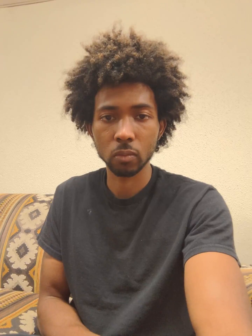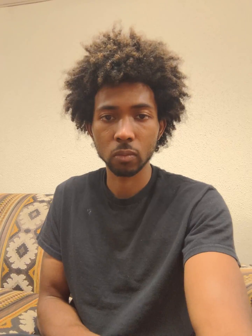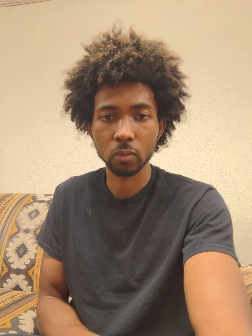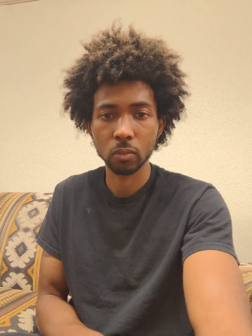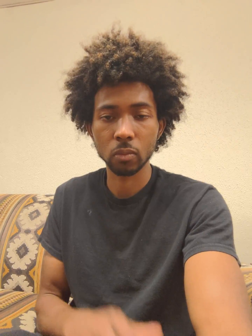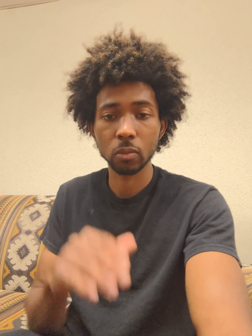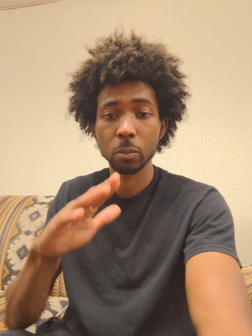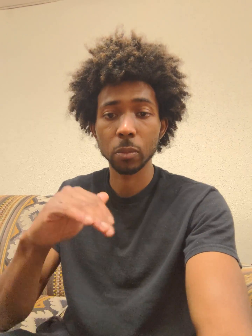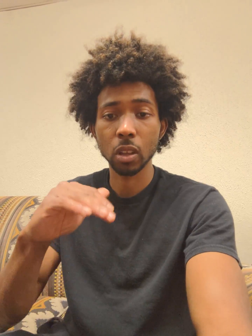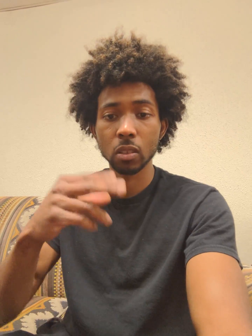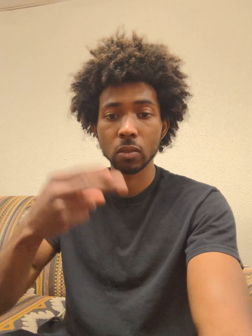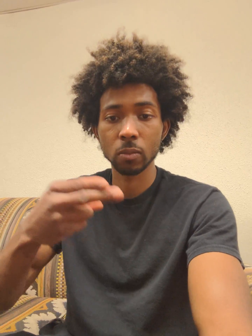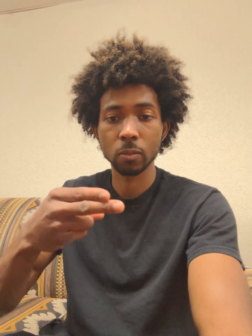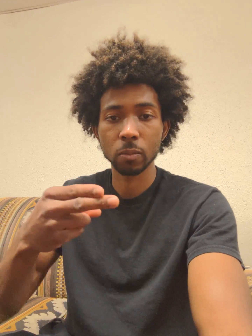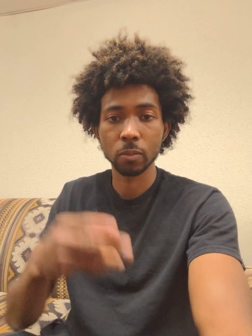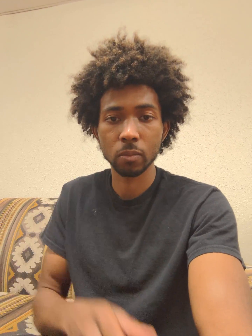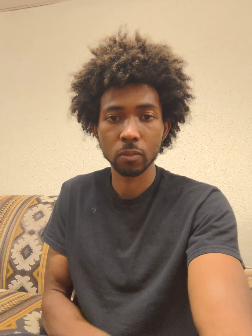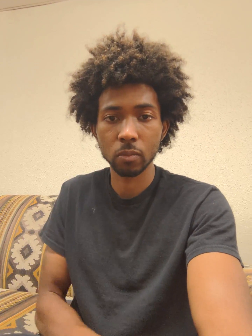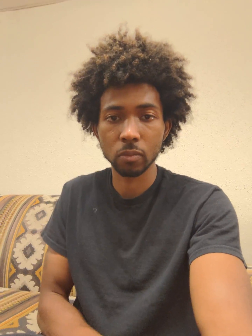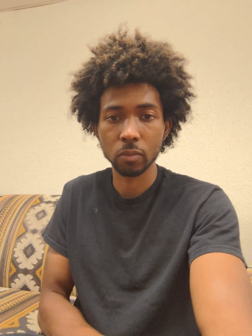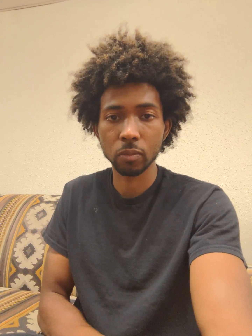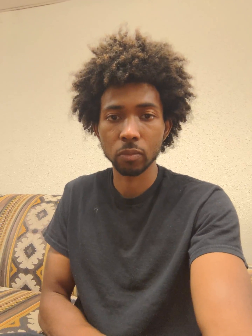pet's name